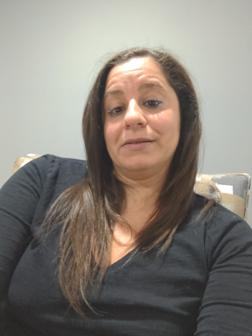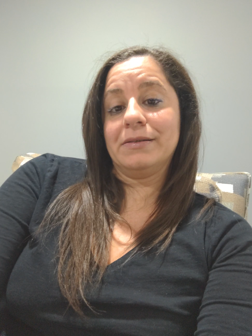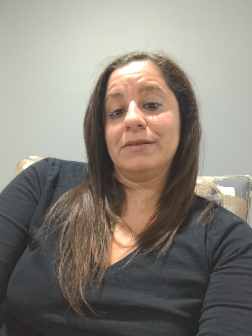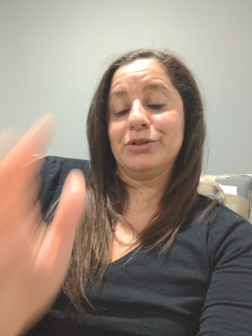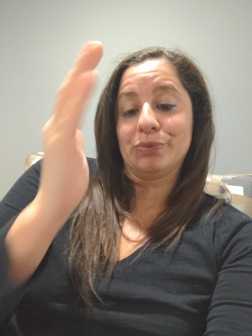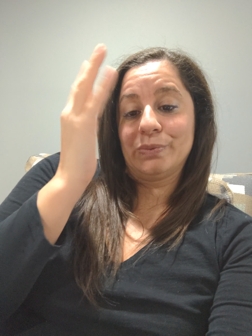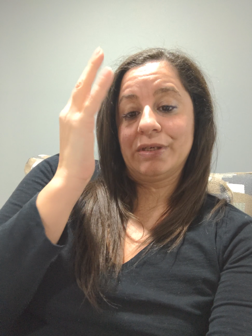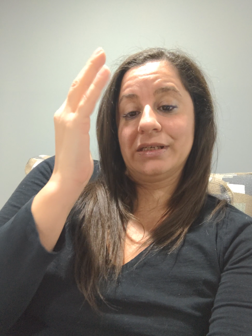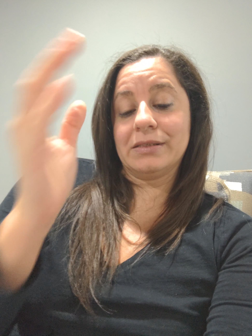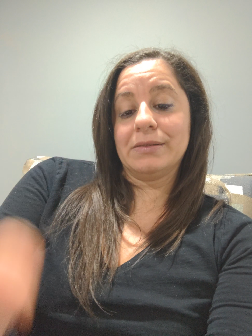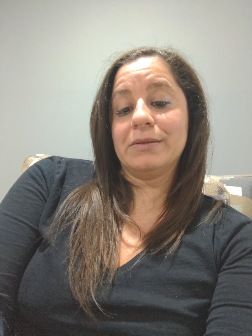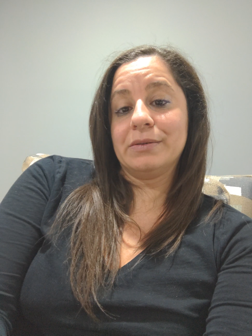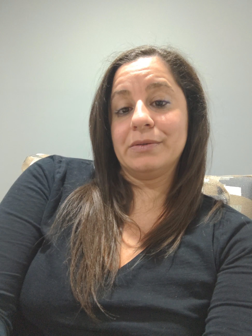tree